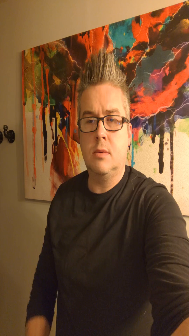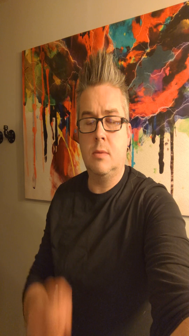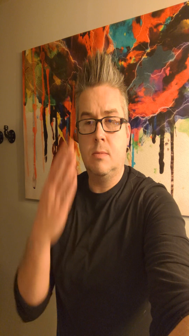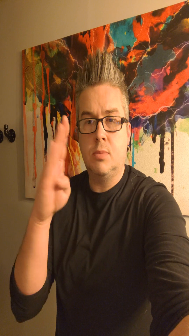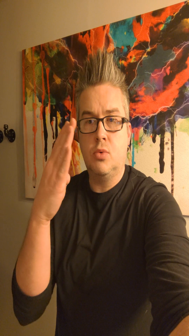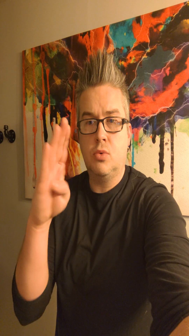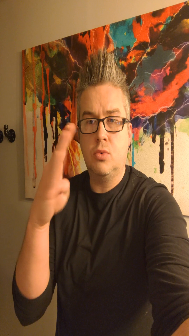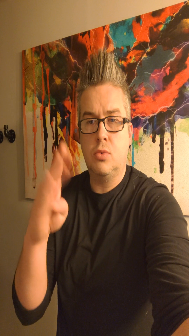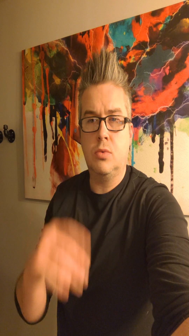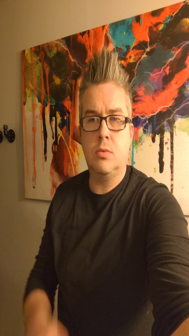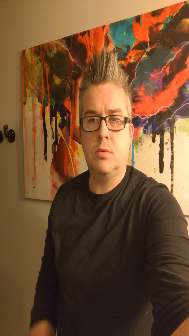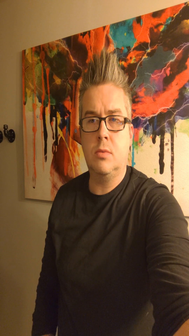blue